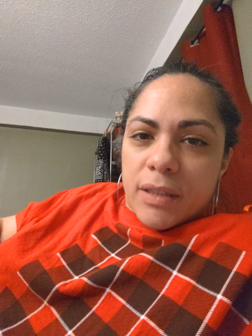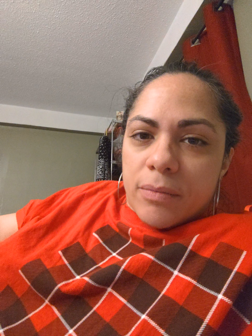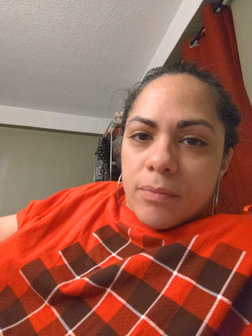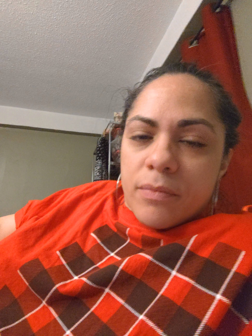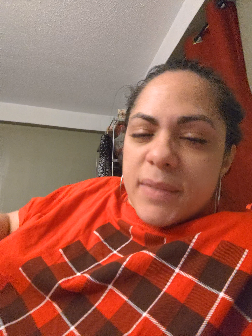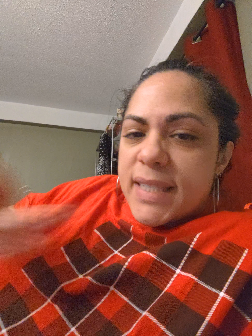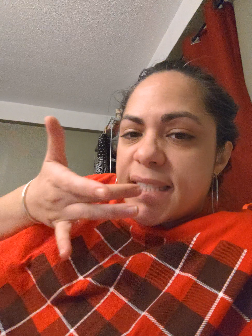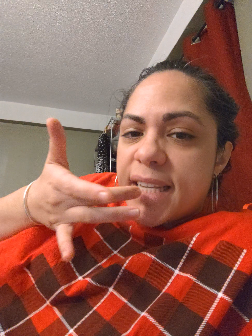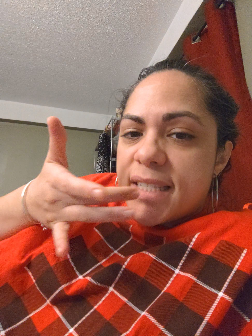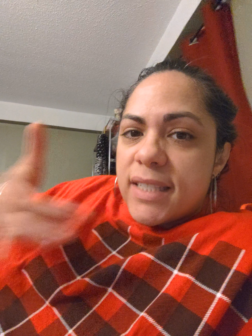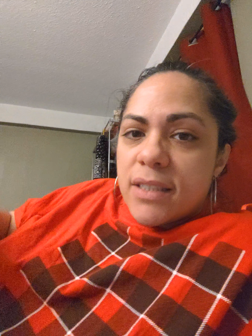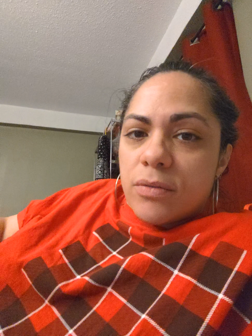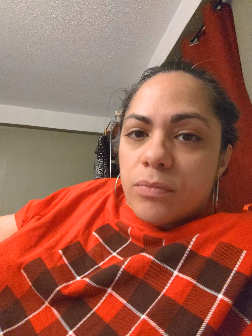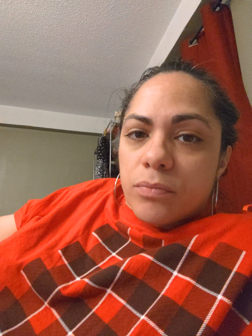taste